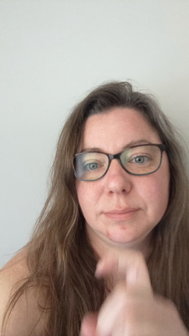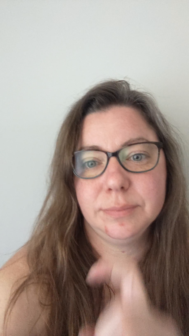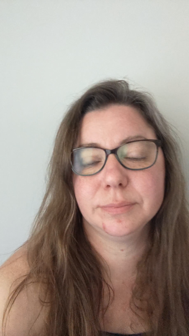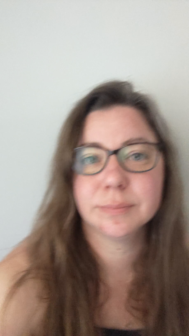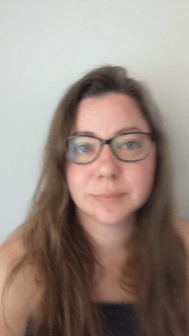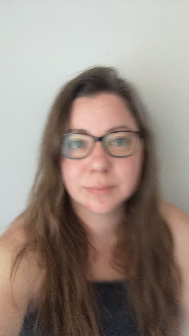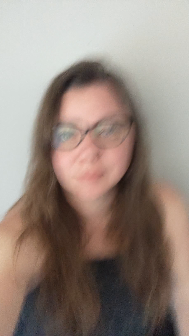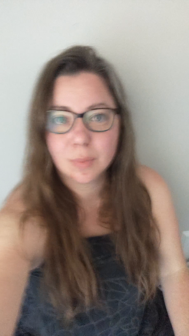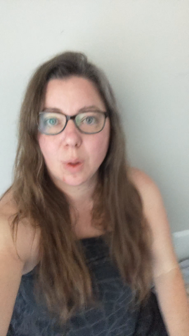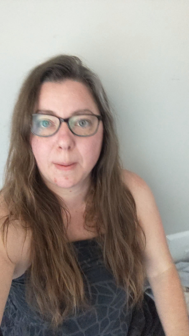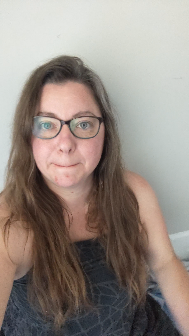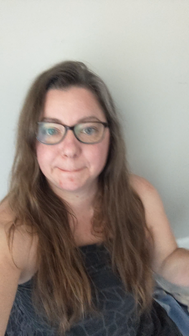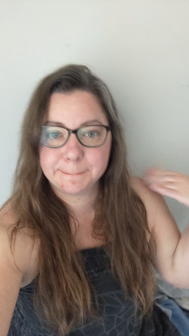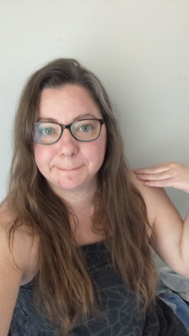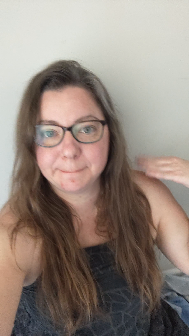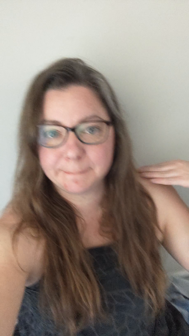shoulder